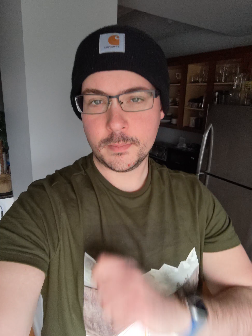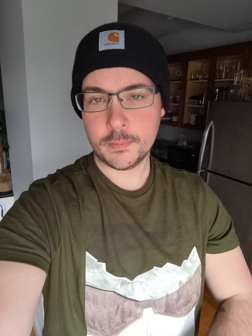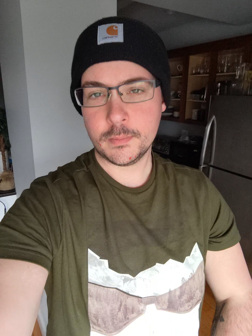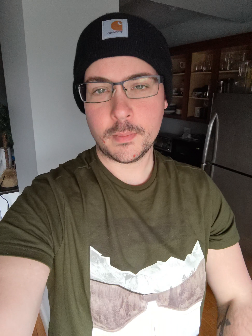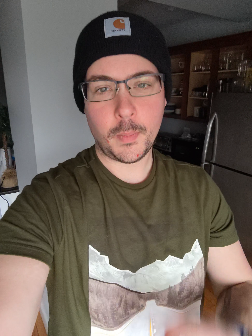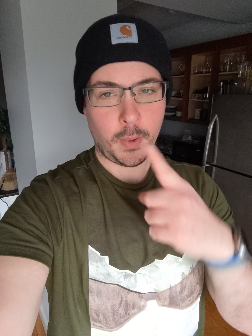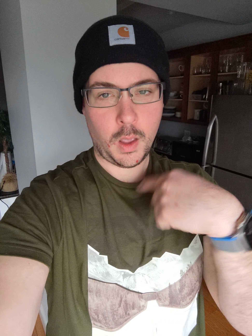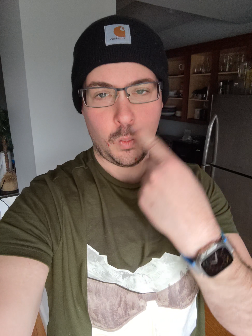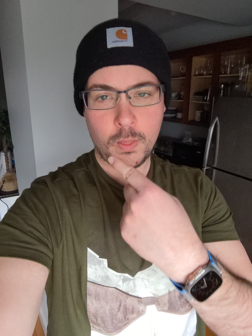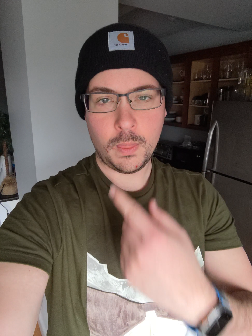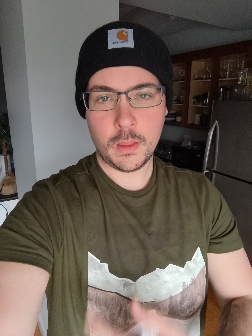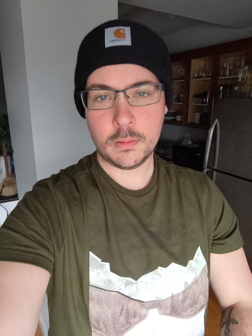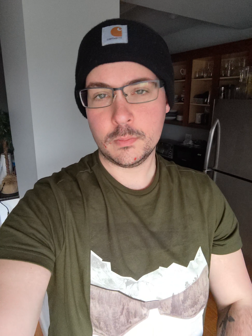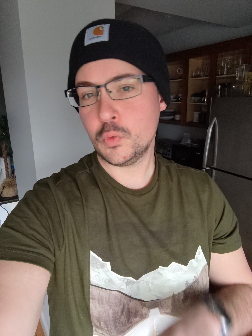mouth